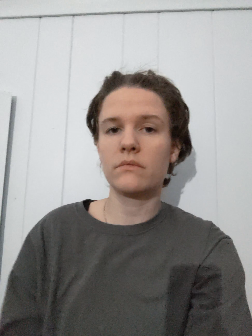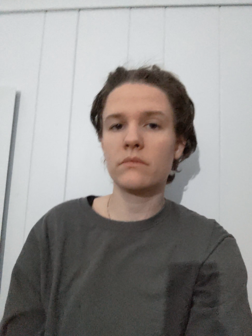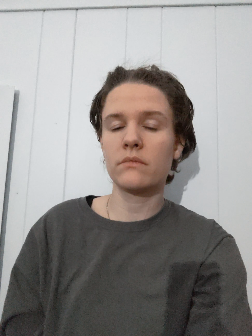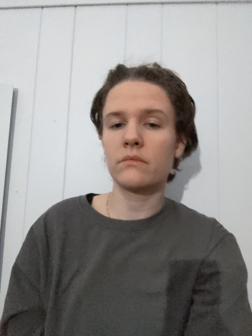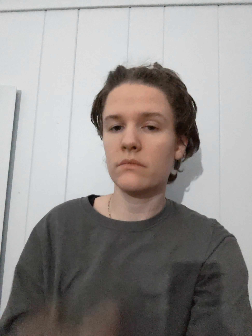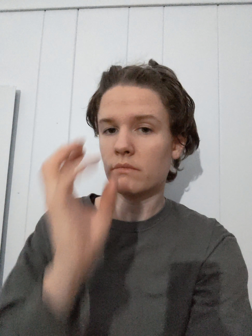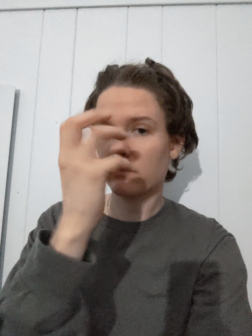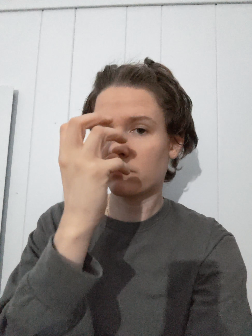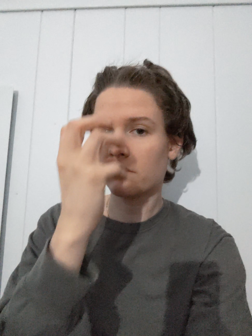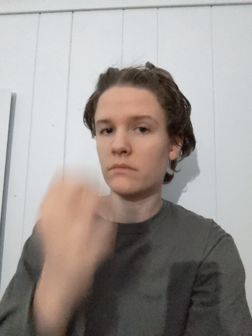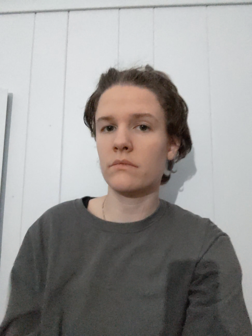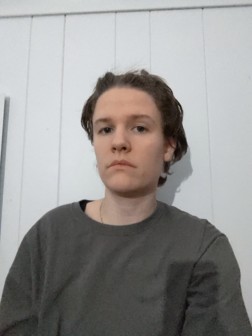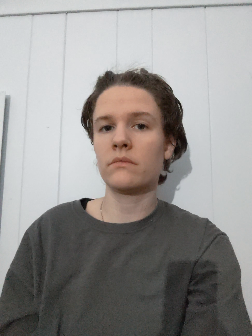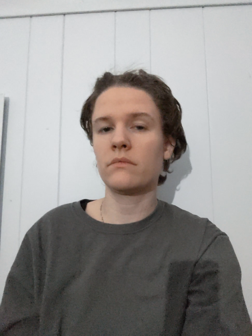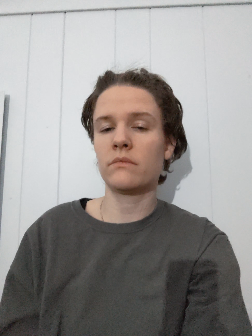clown